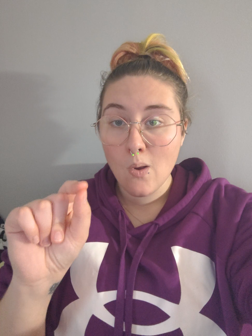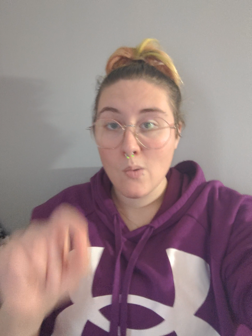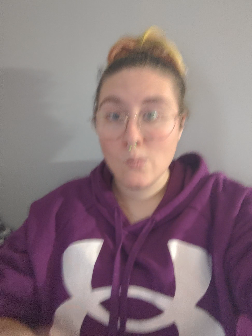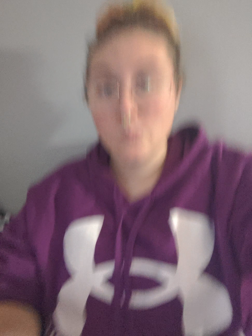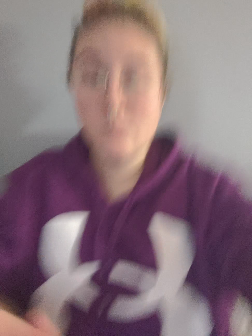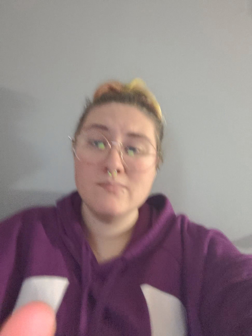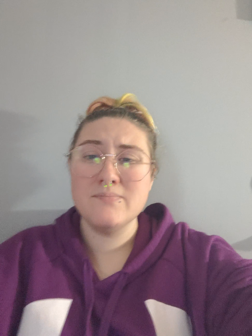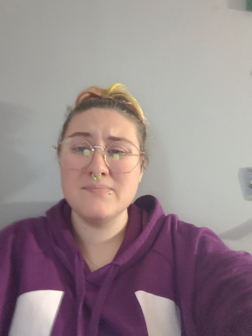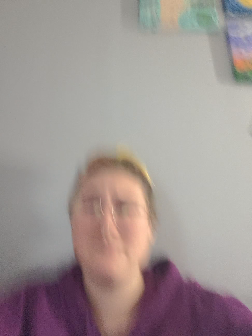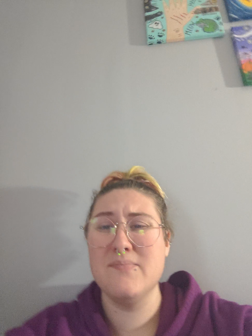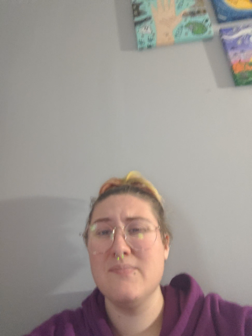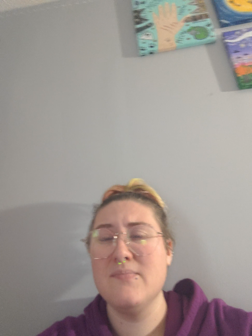hen